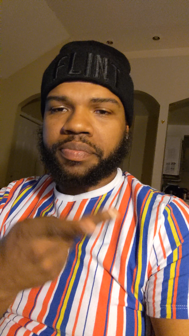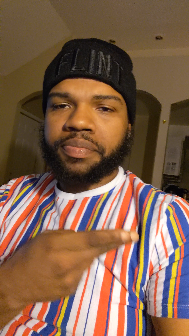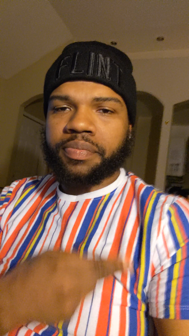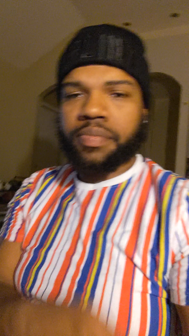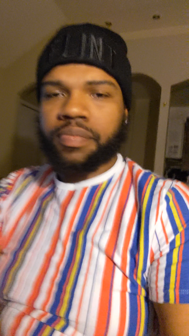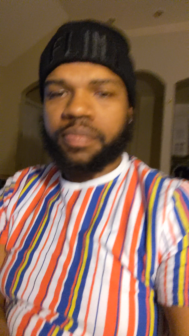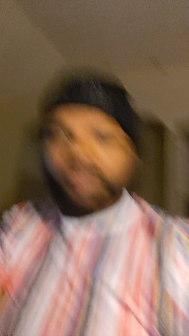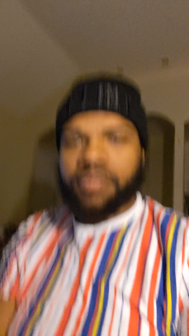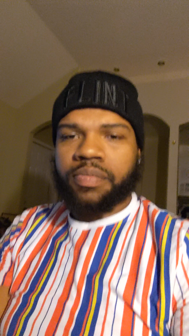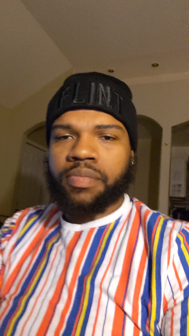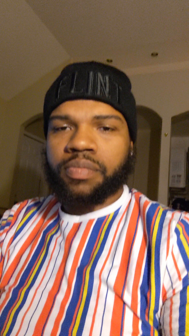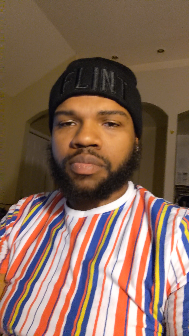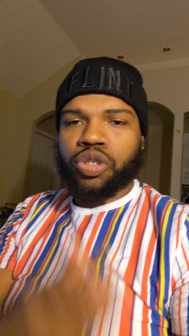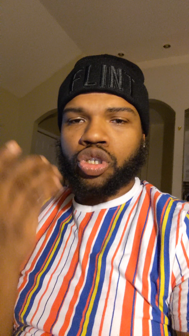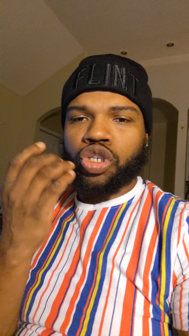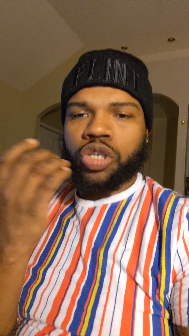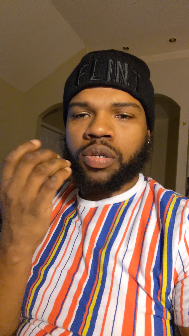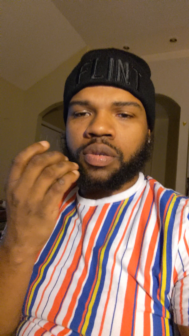shake